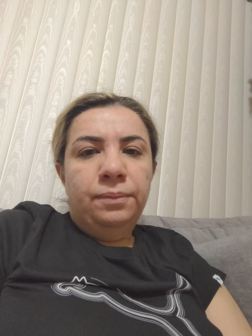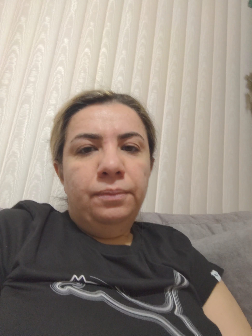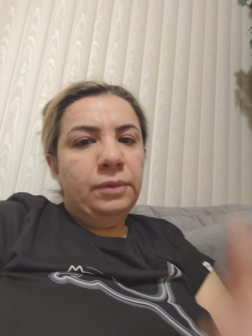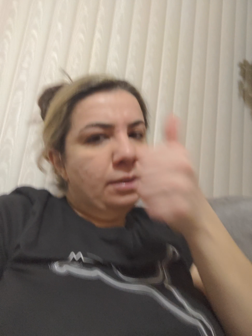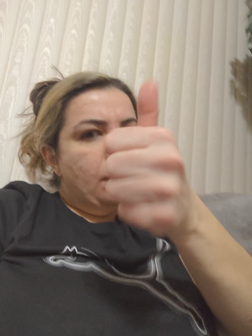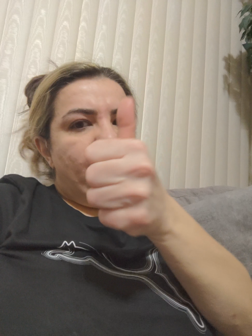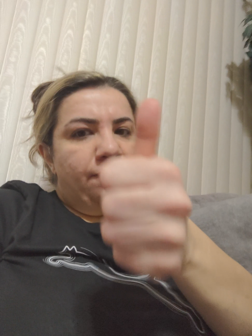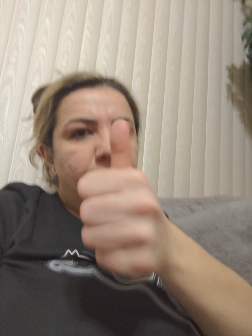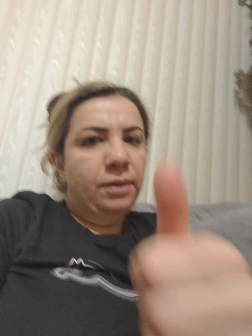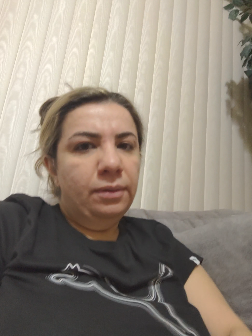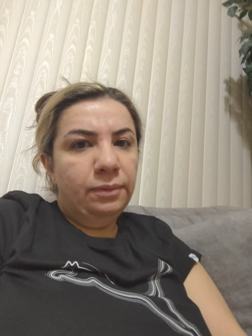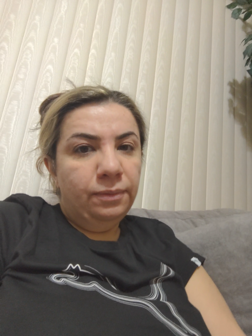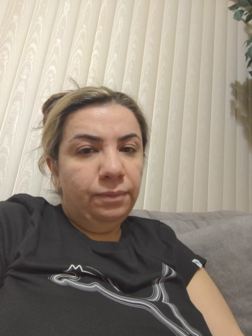yourself